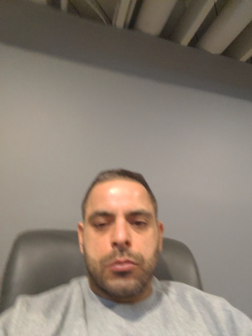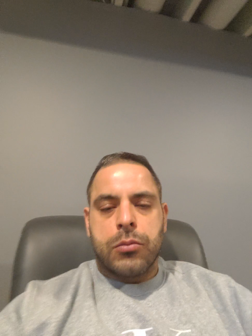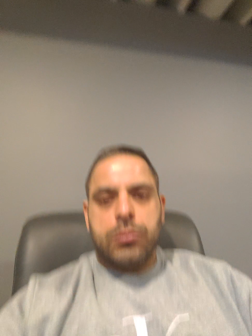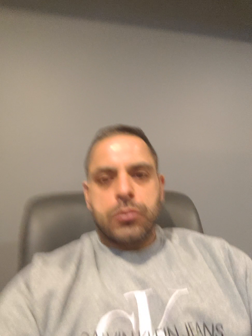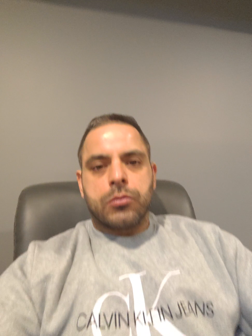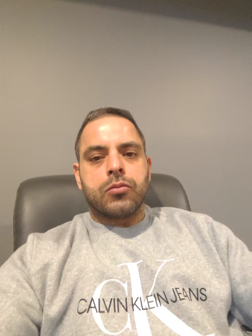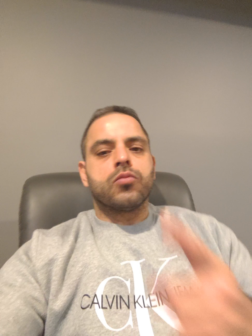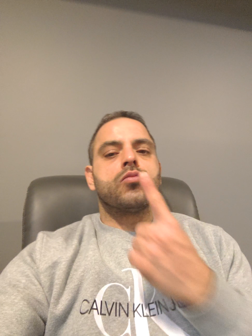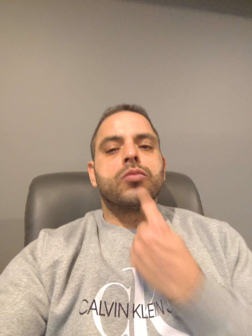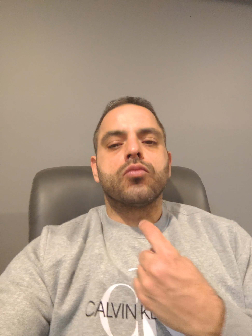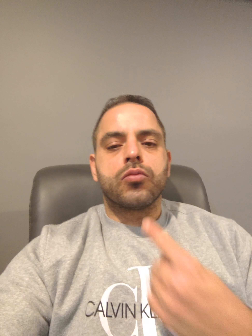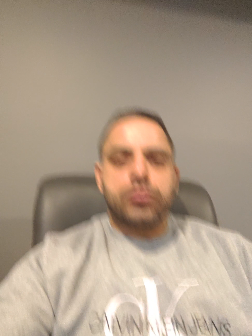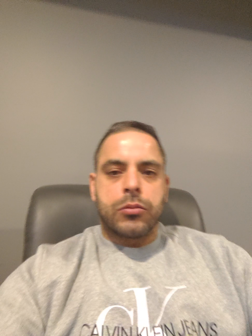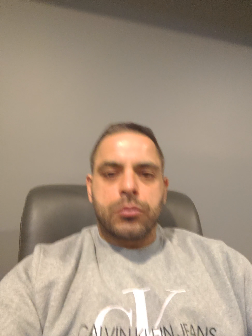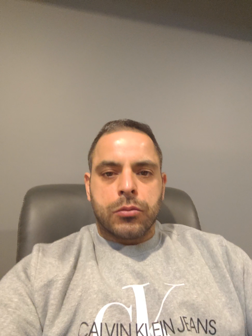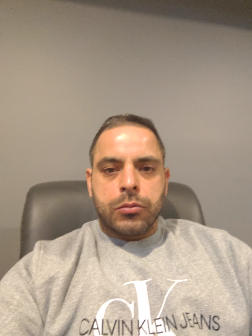red